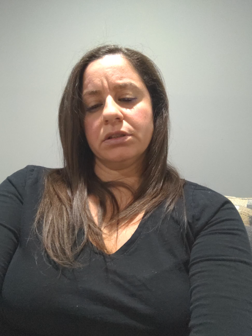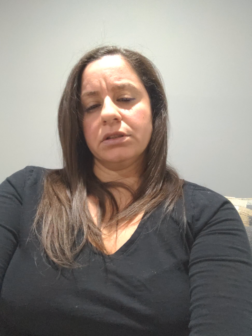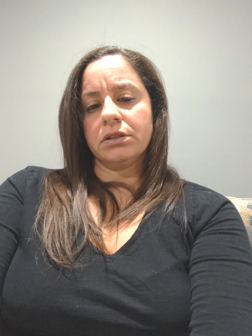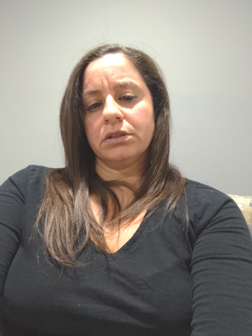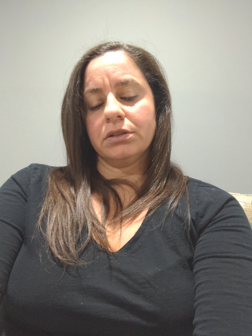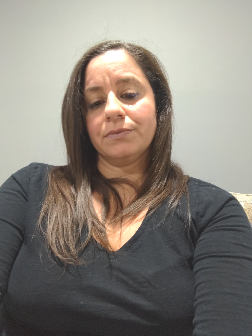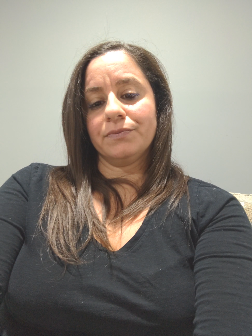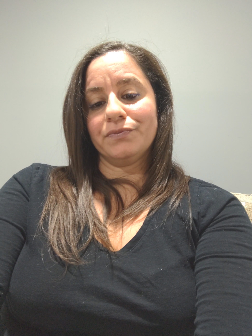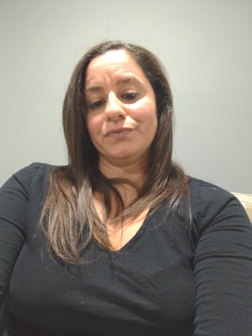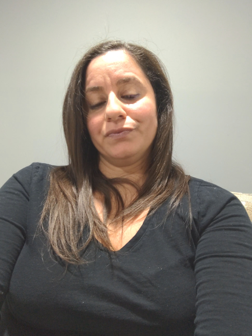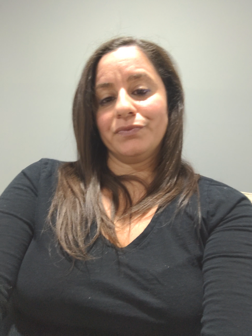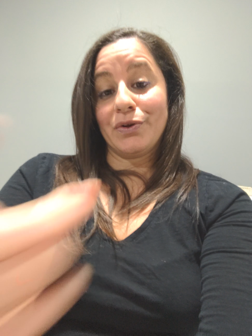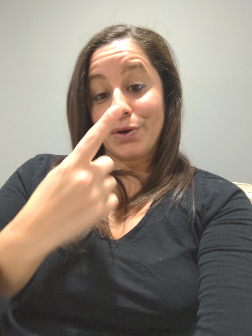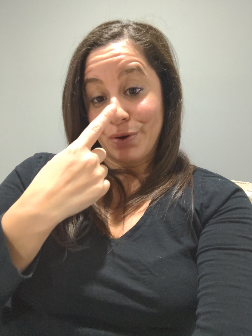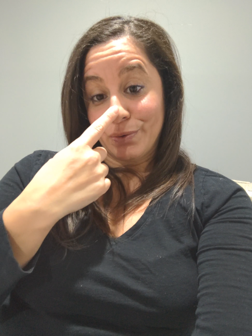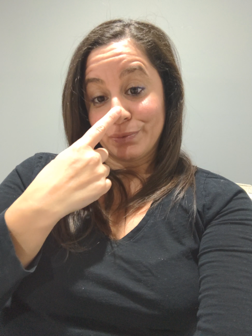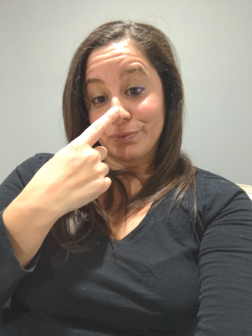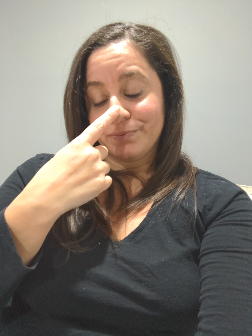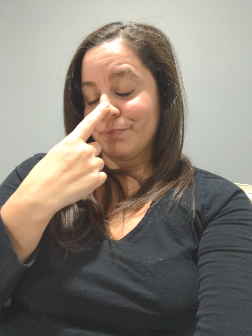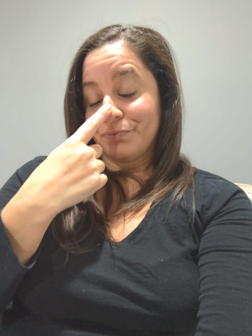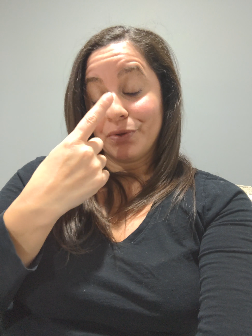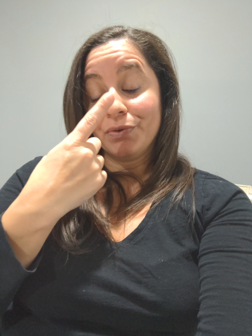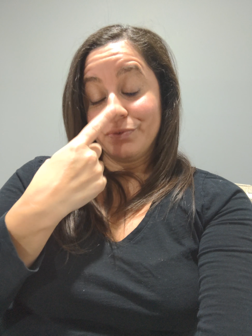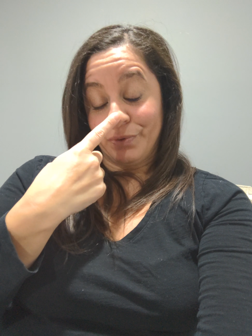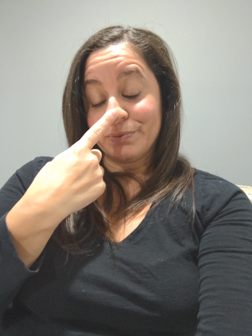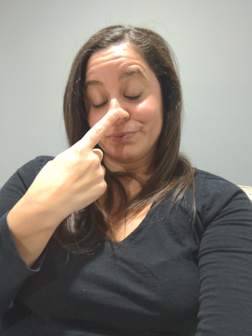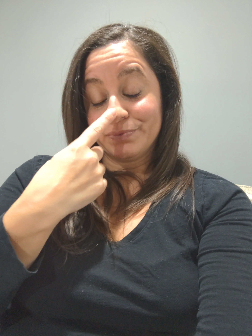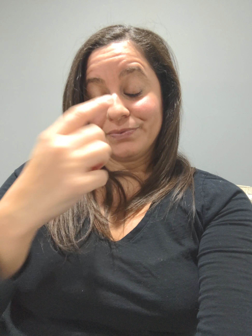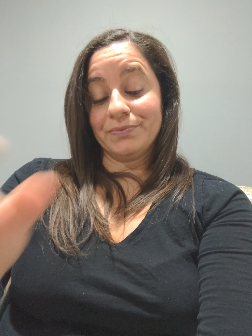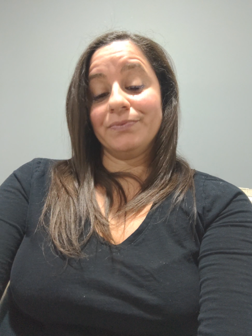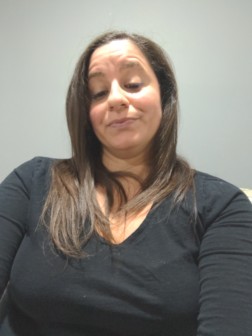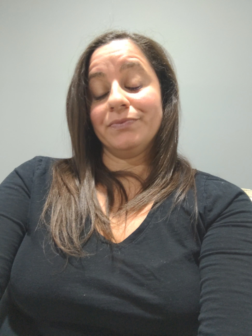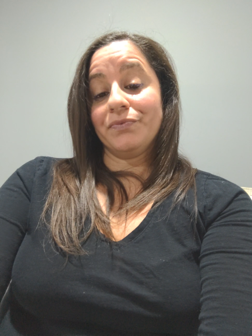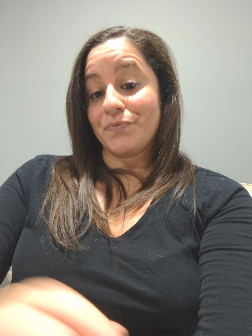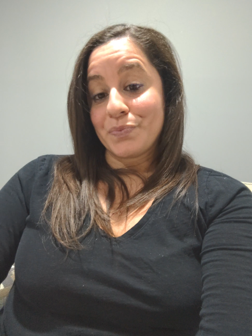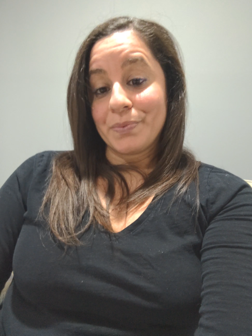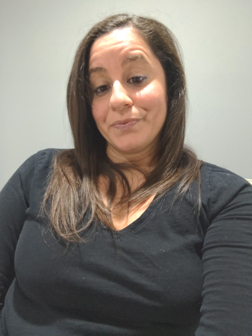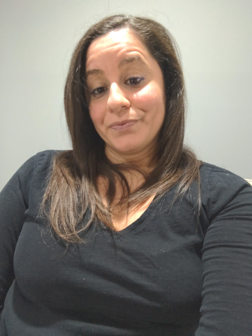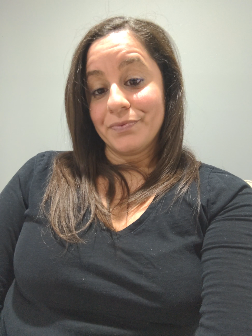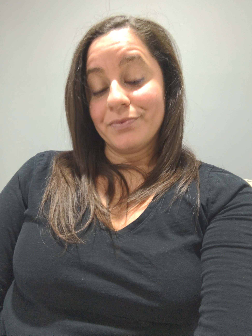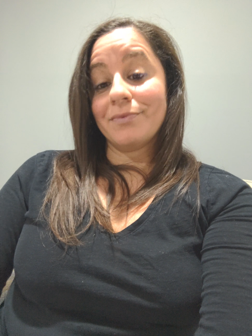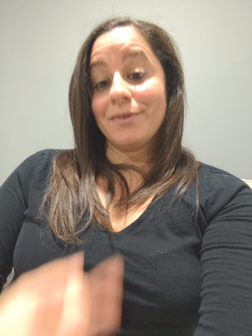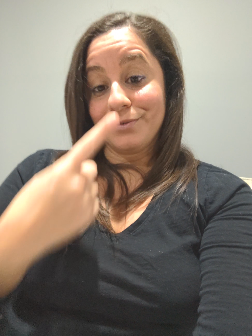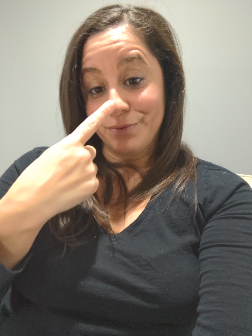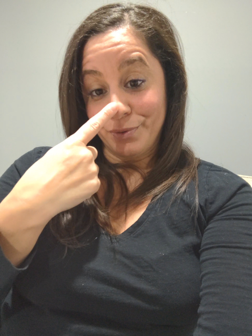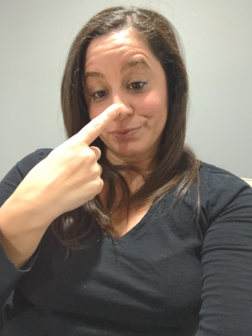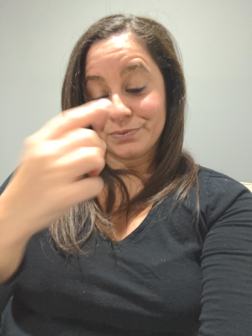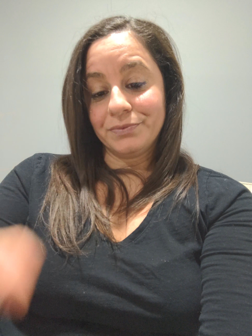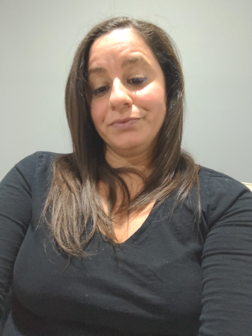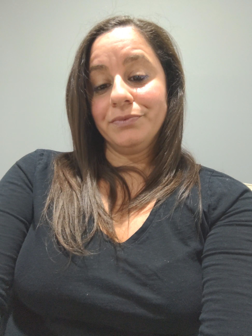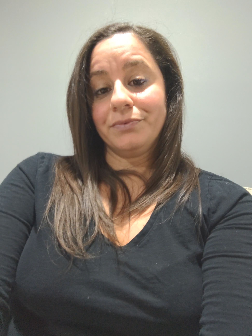nose